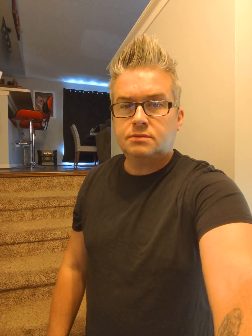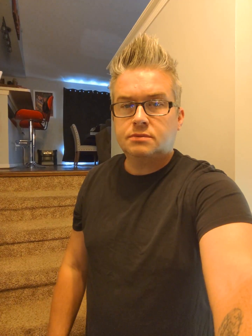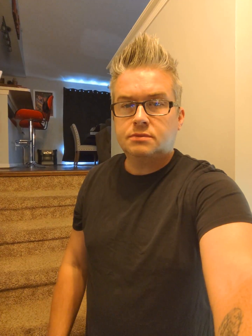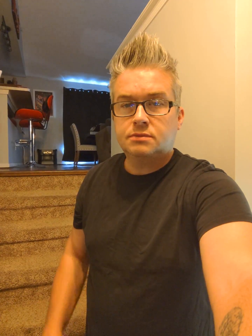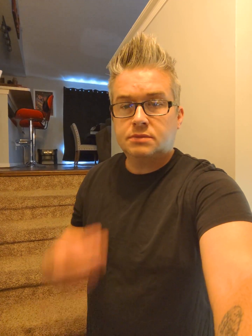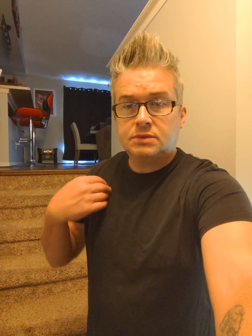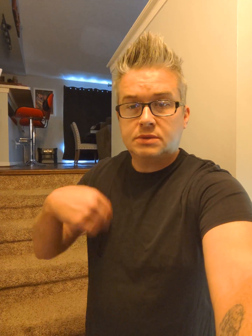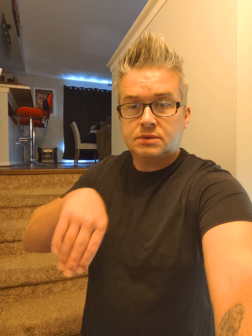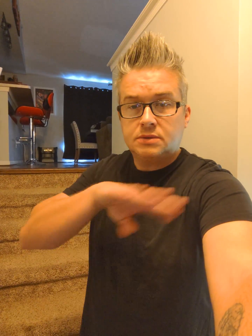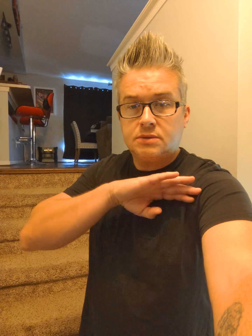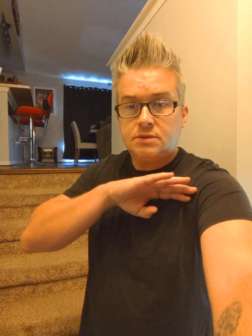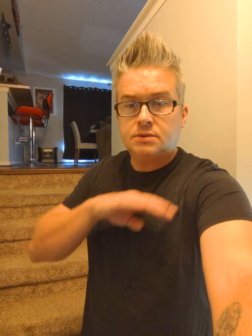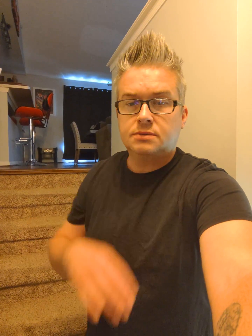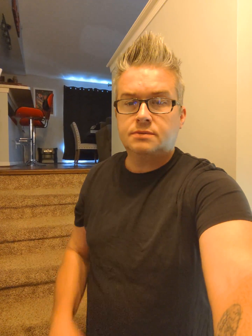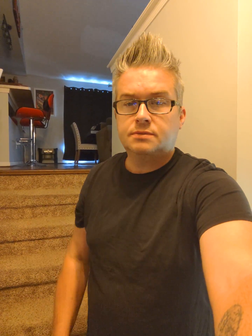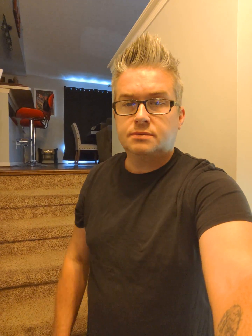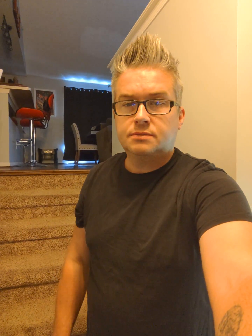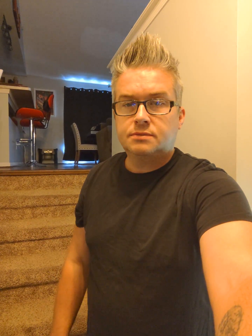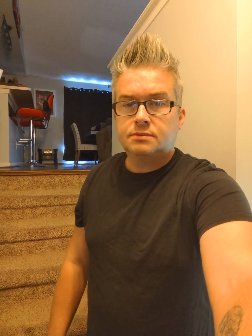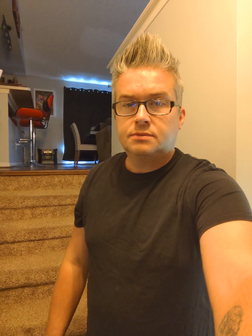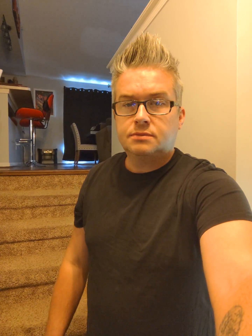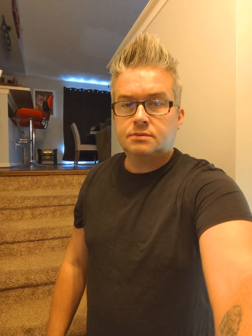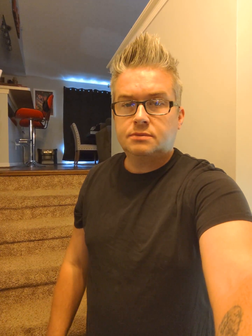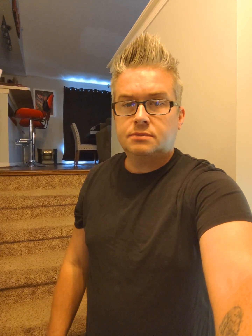scarf